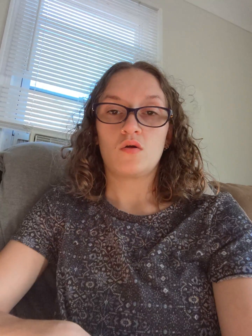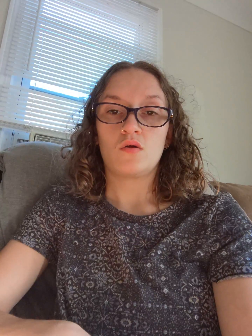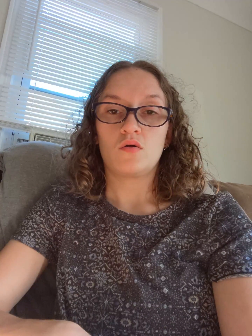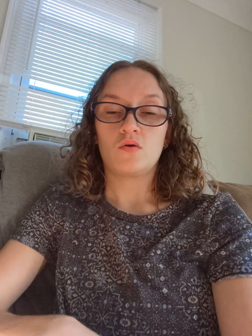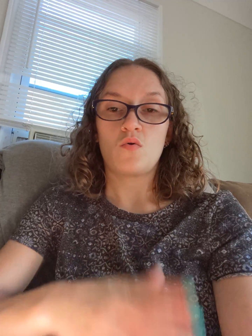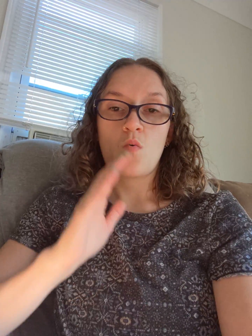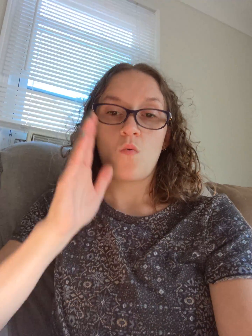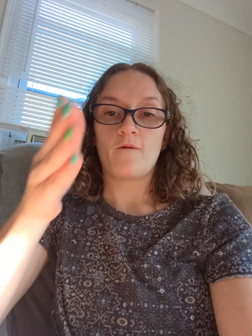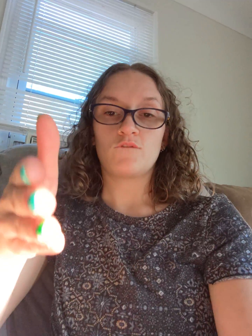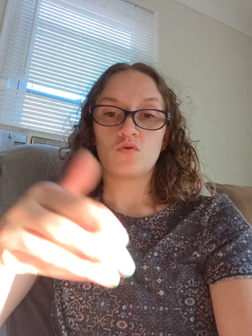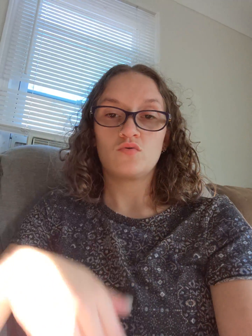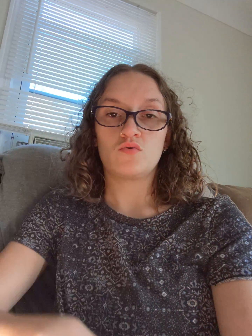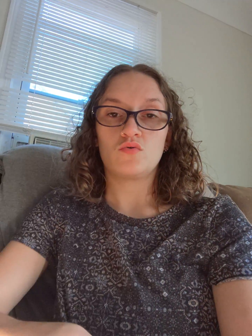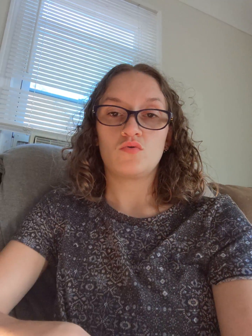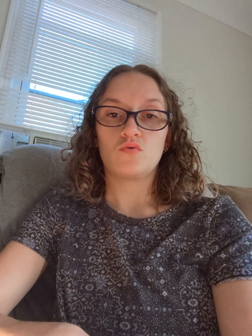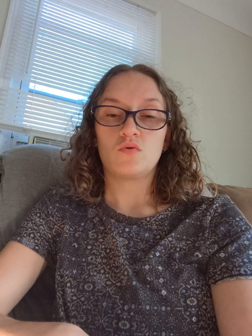over